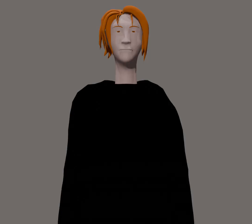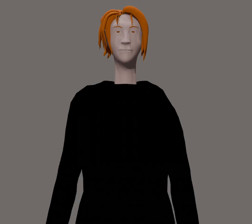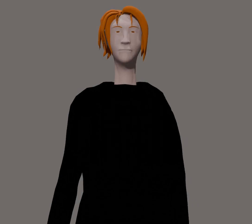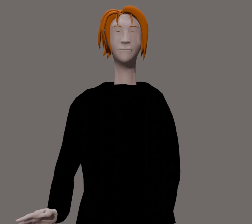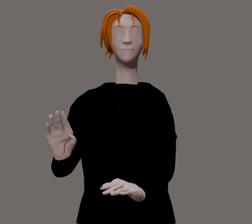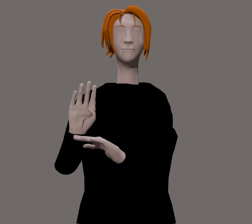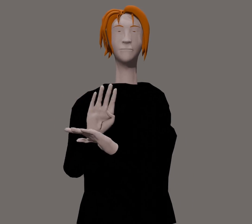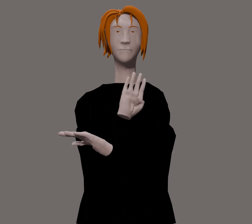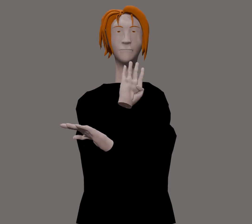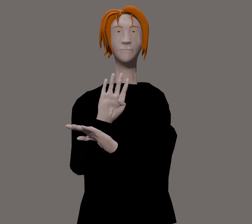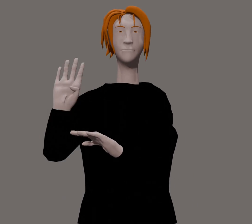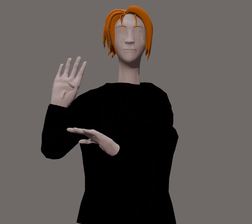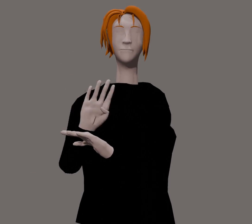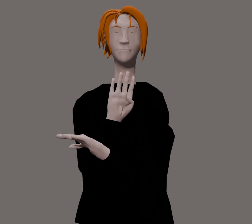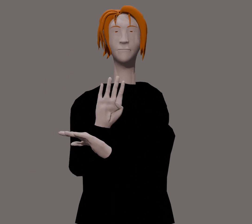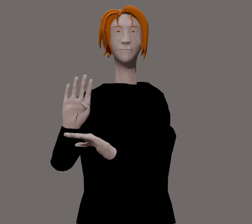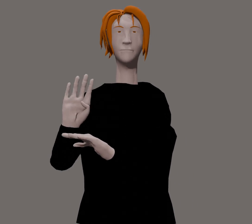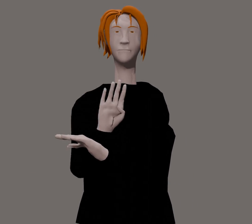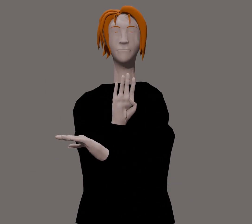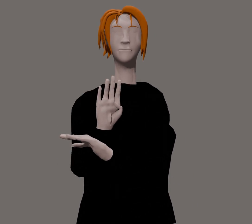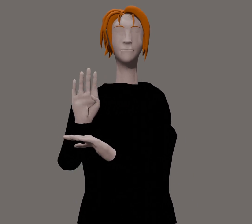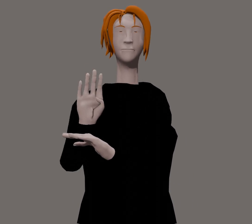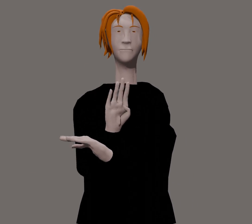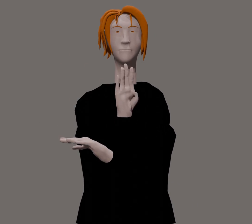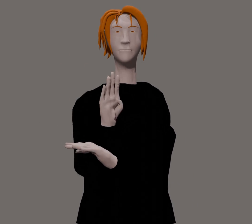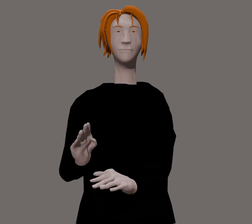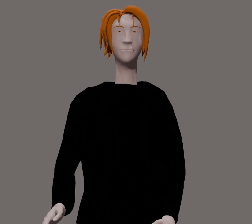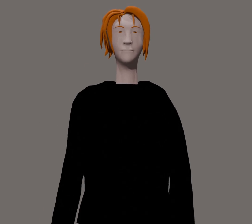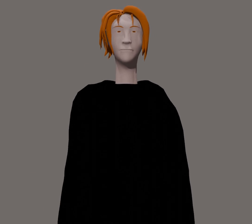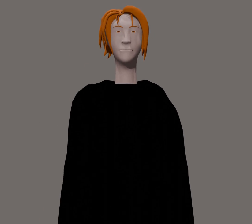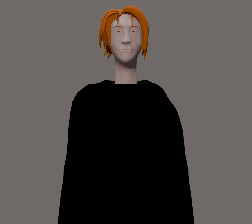Busy